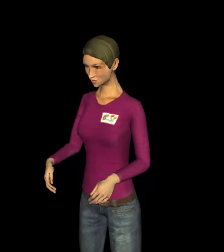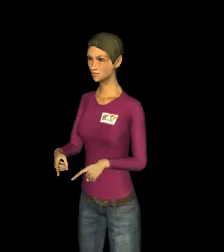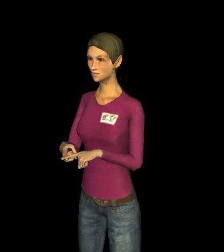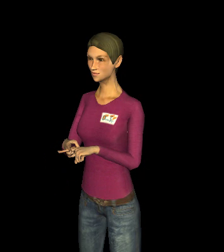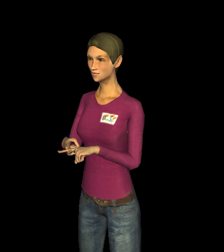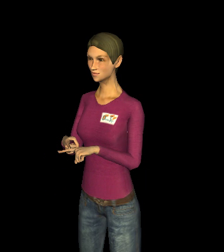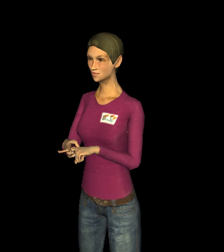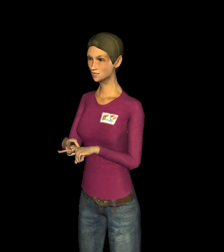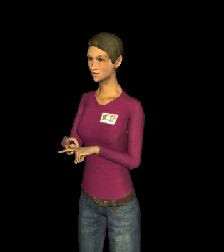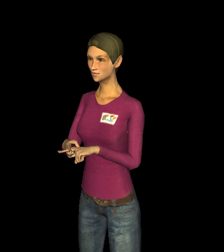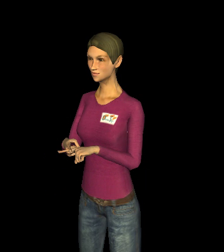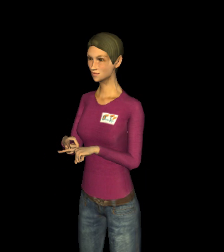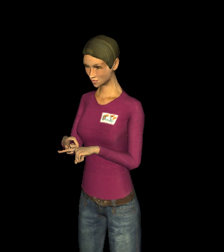سكاكين